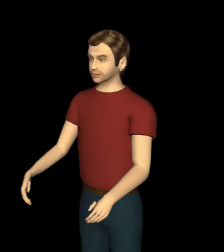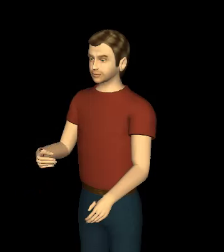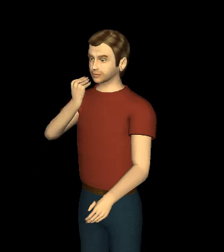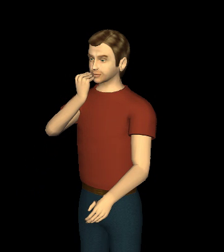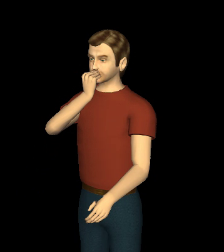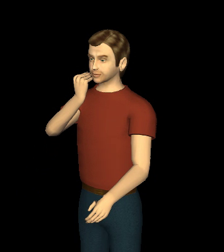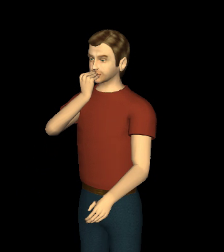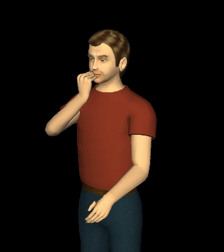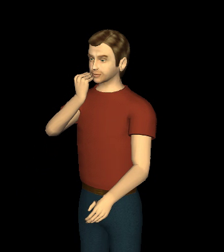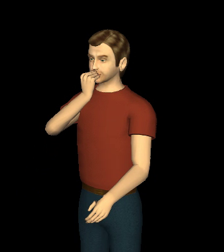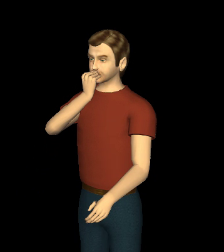طعام